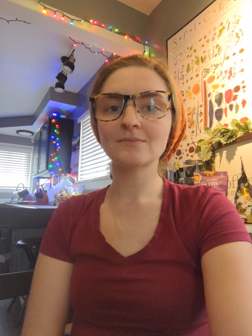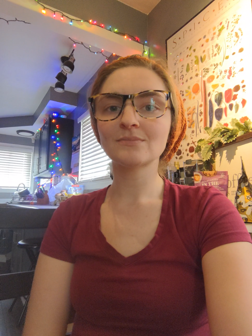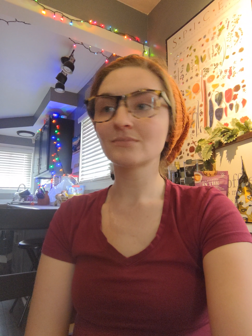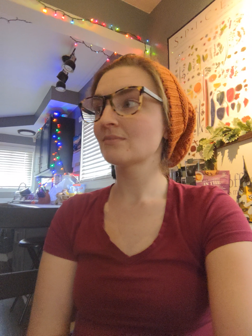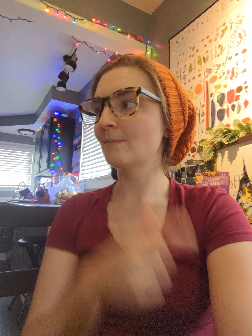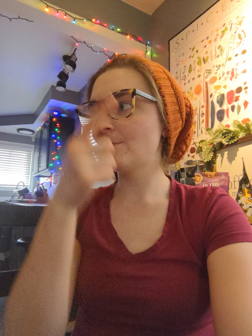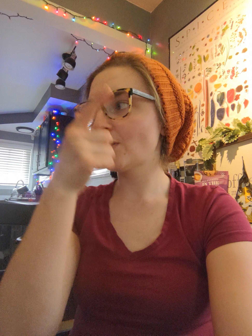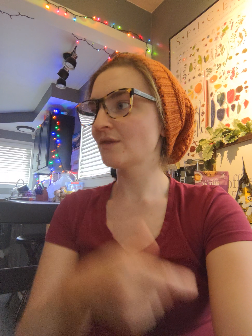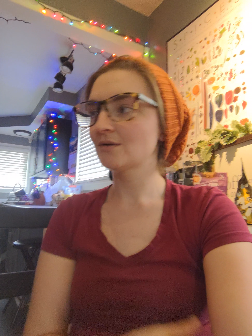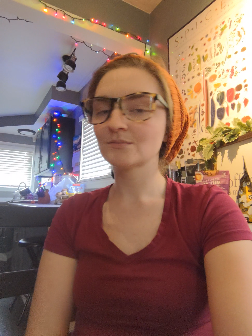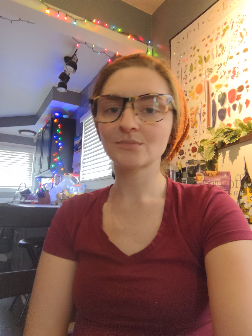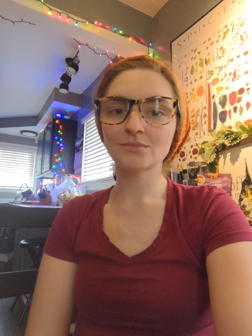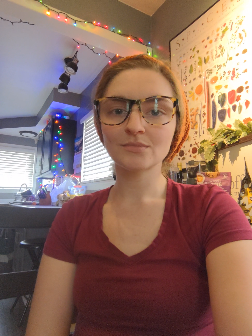brother